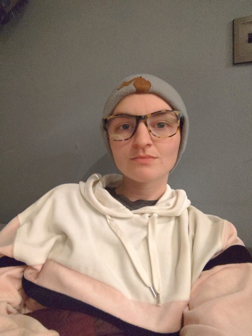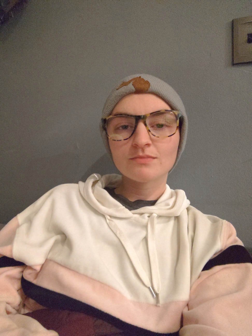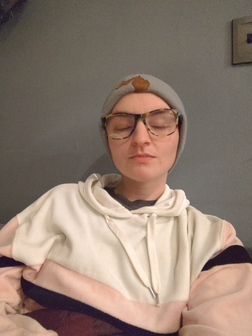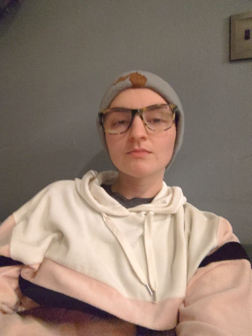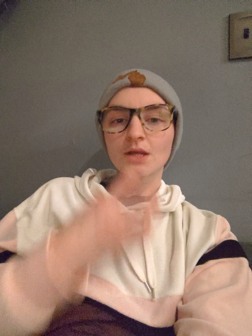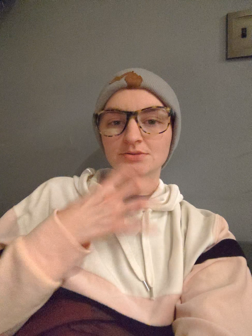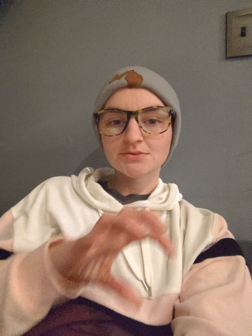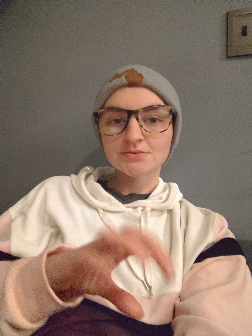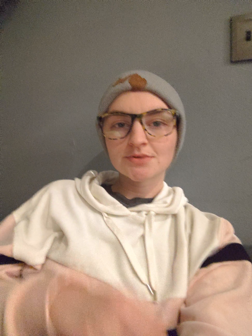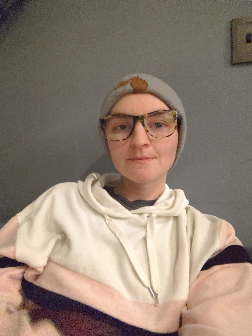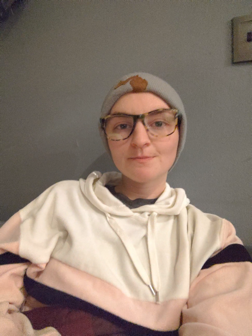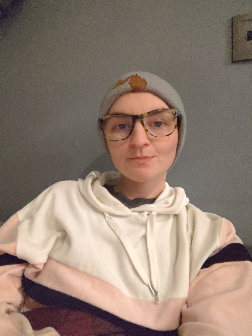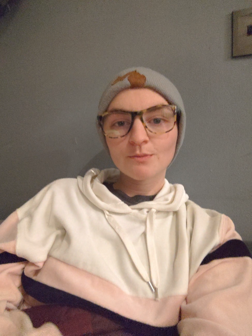hot